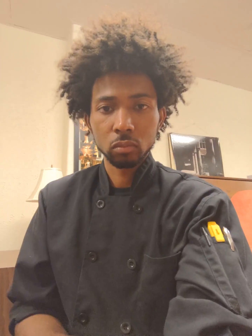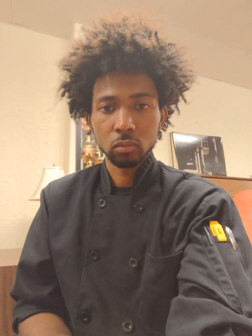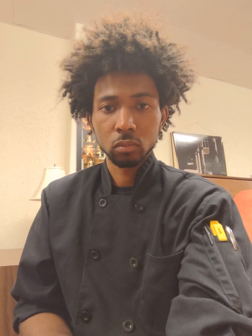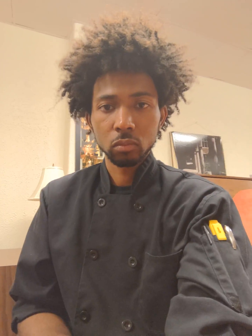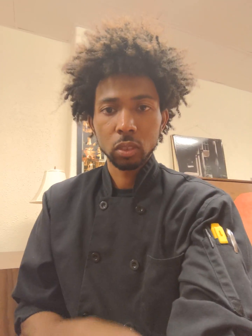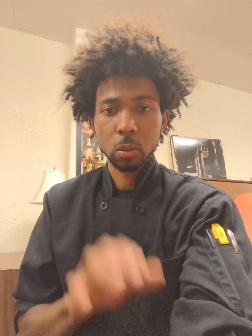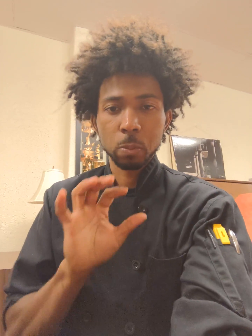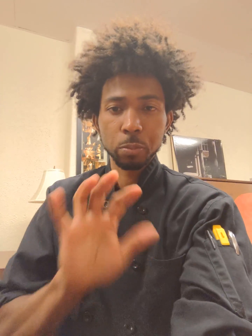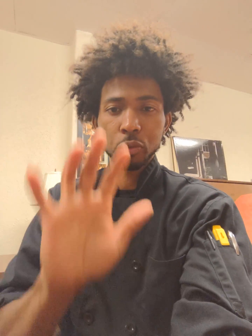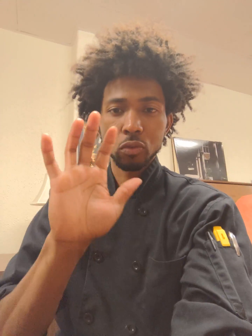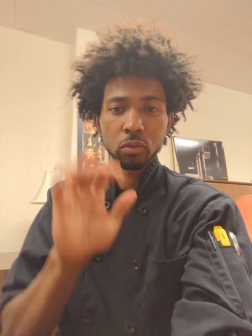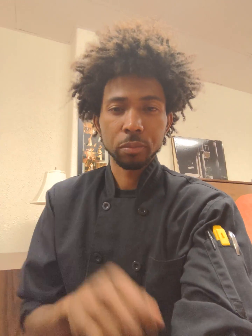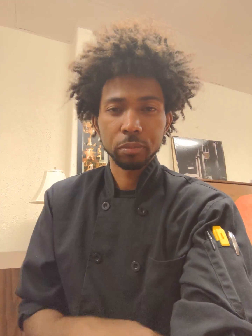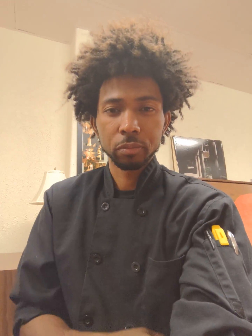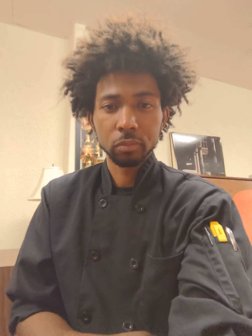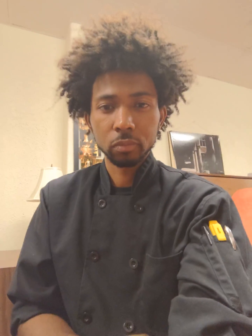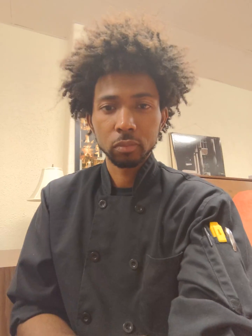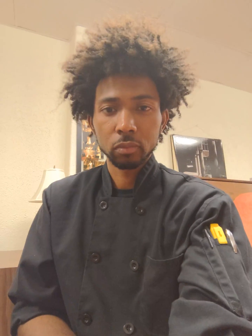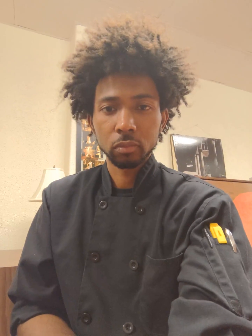push